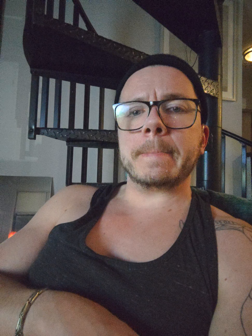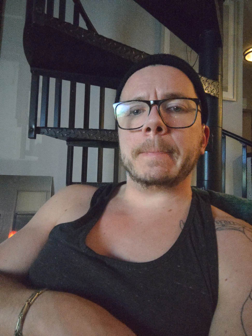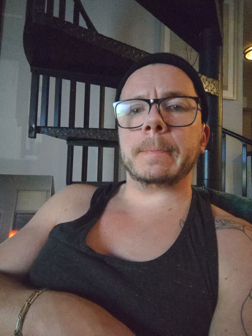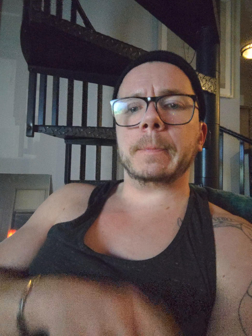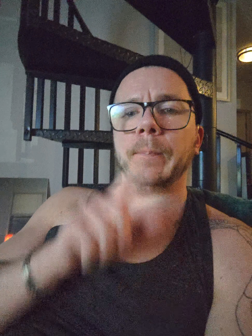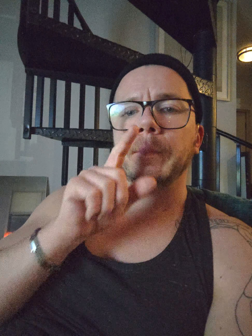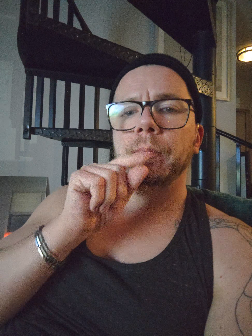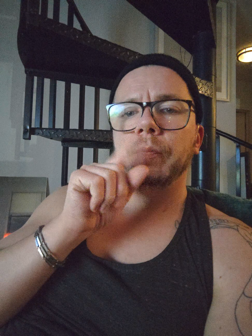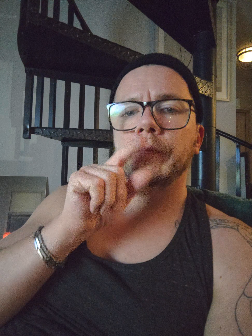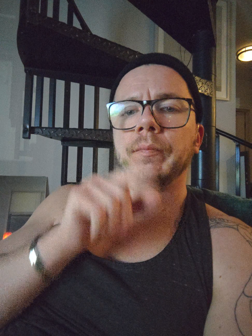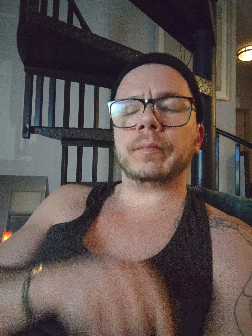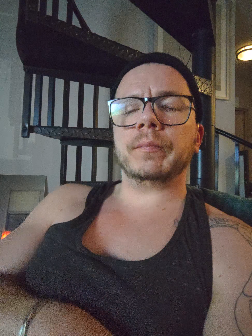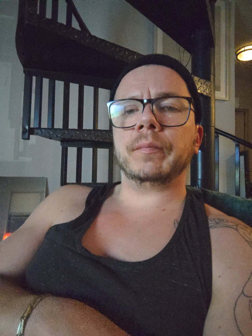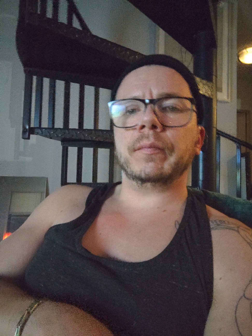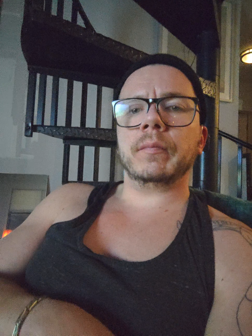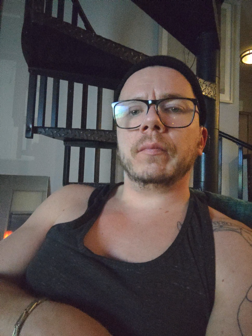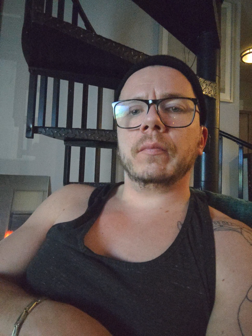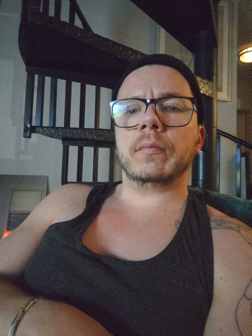bird